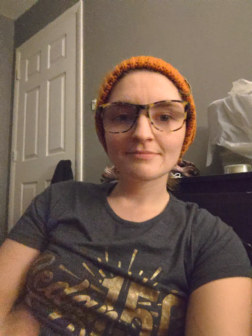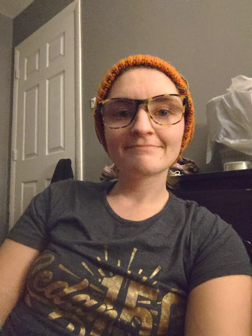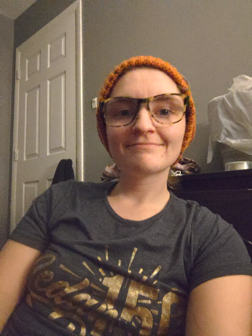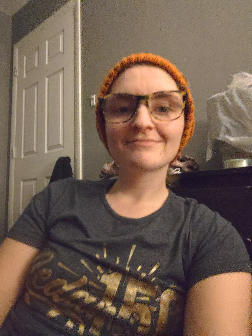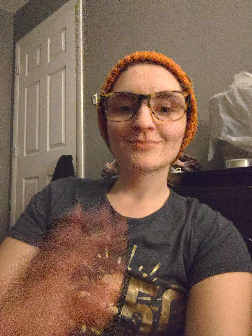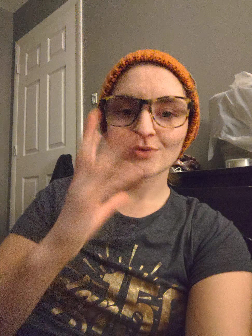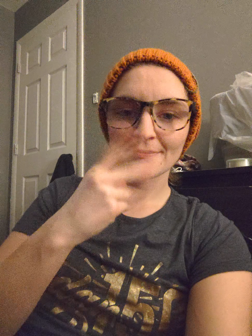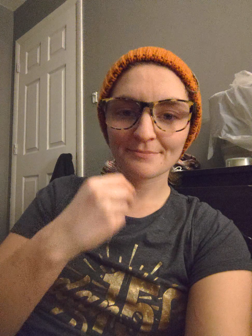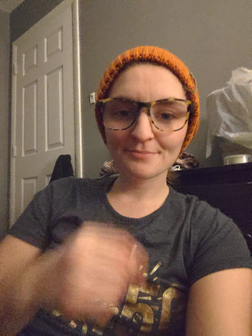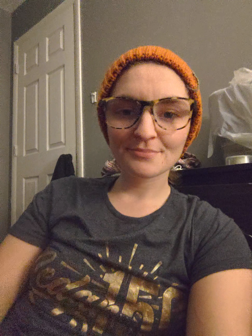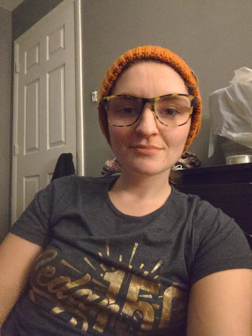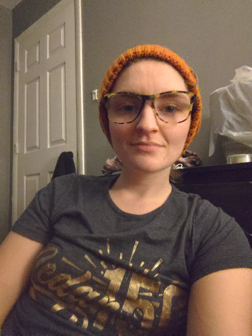pretty